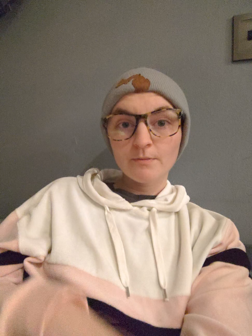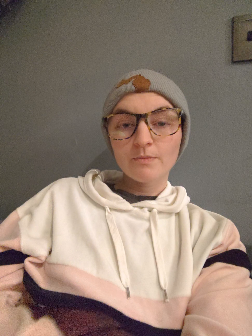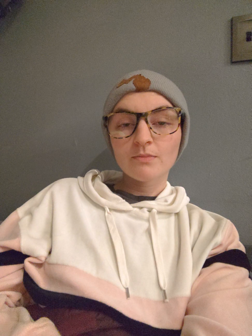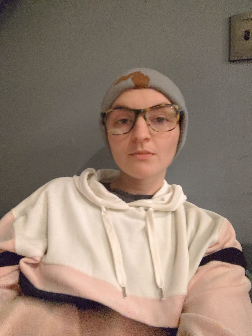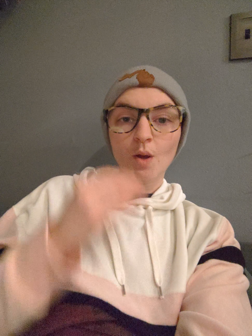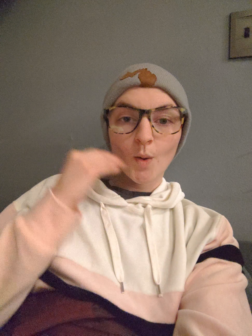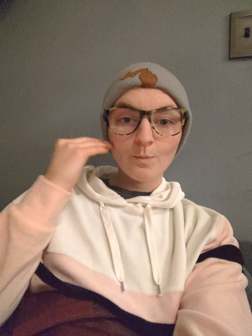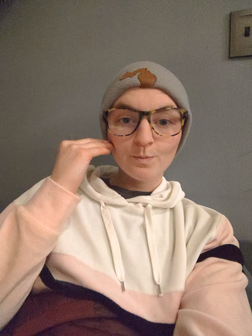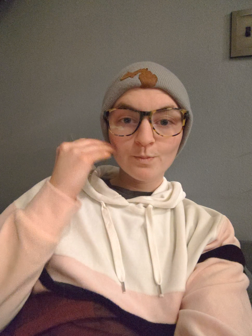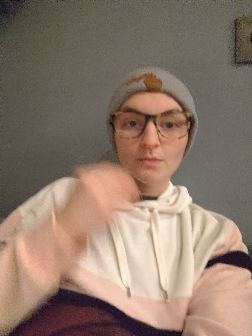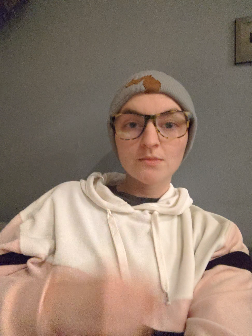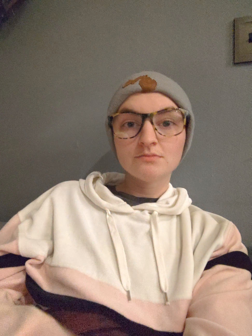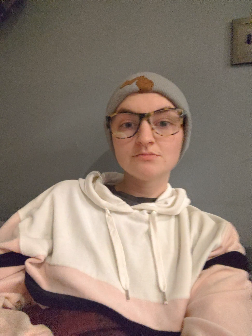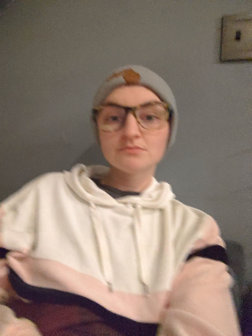home